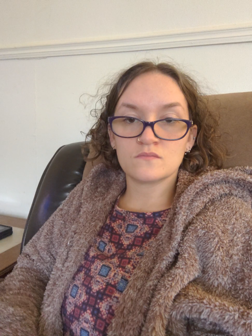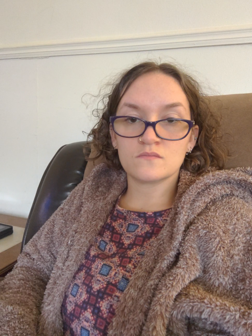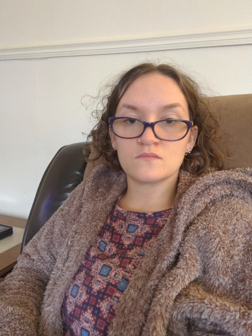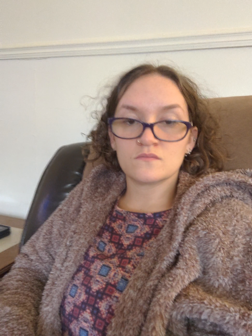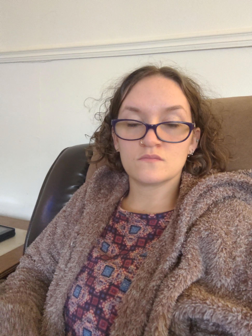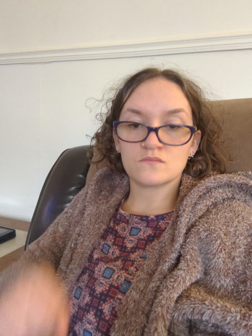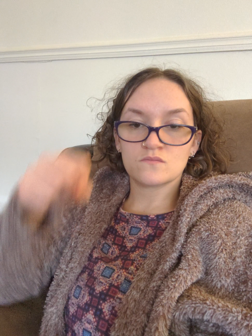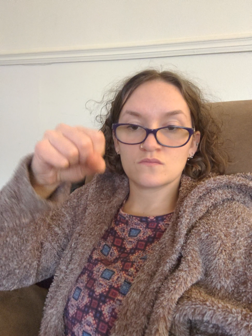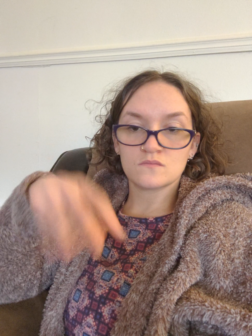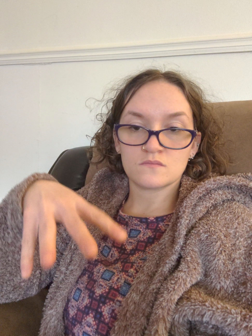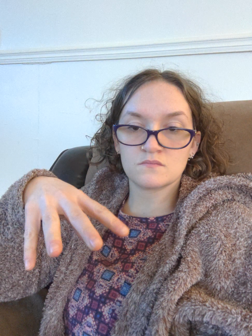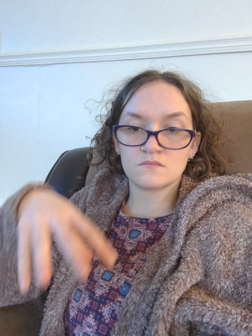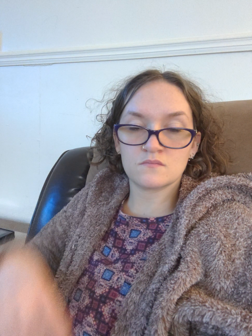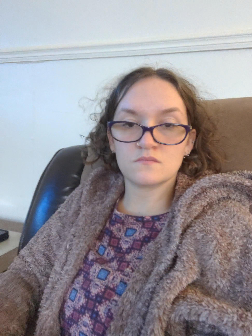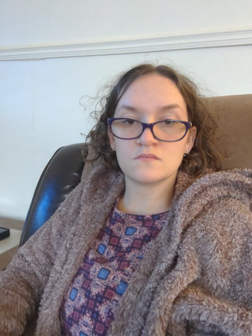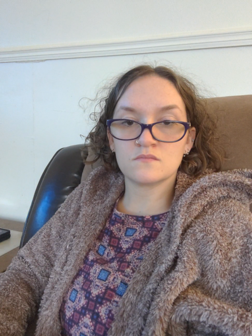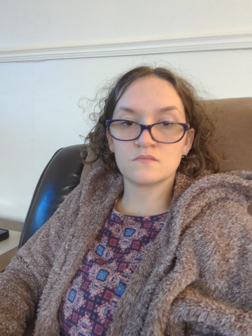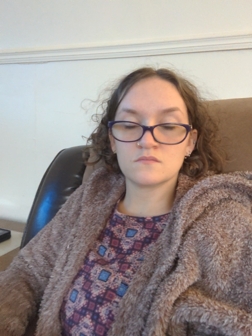drop